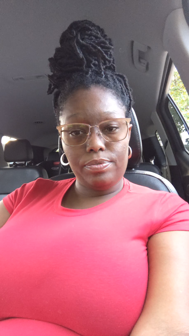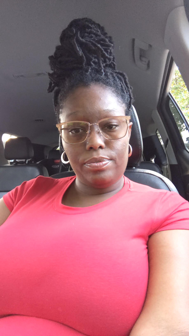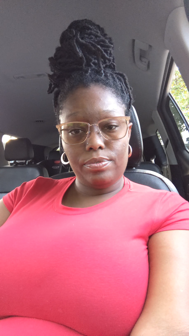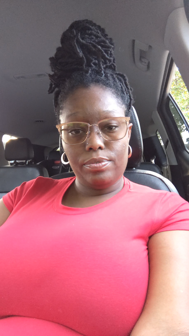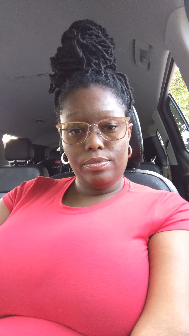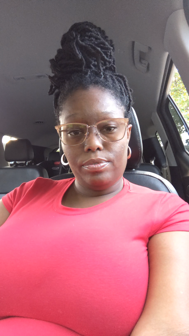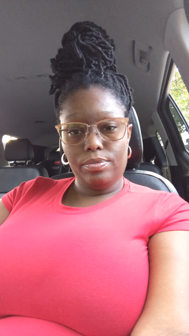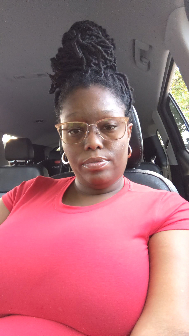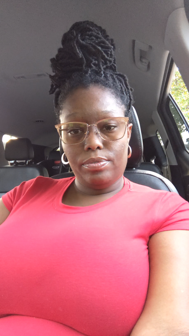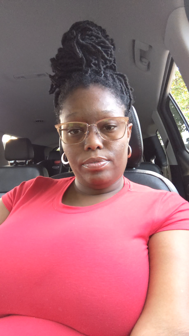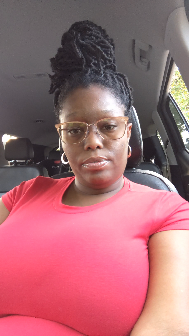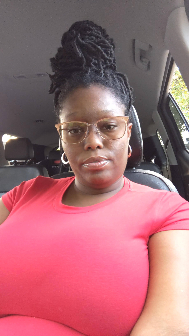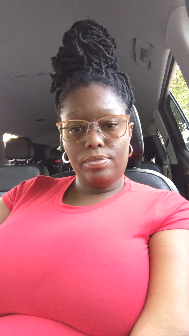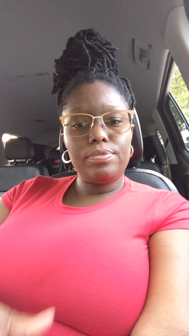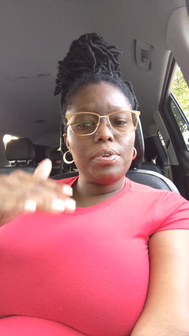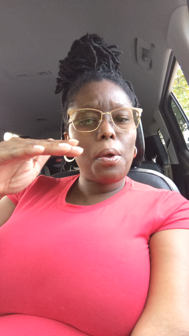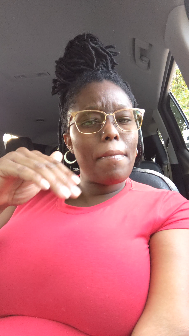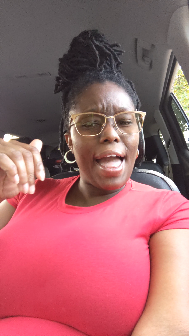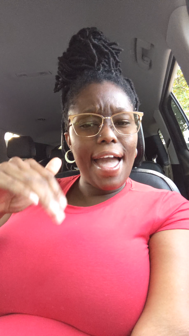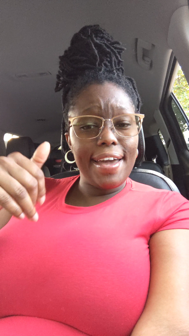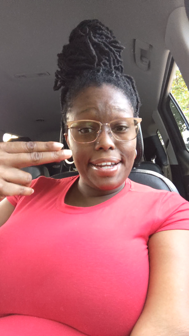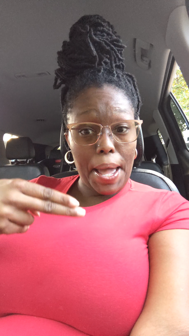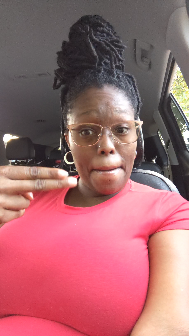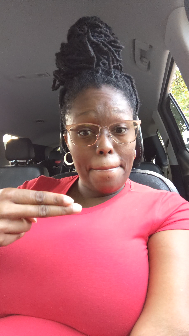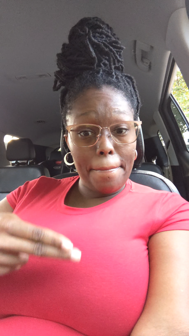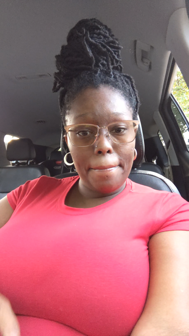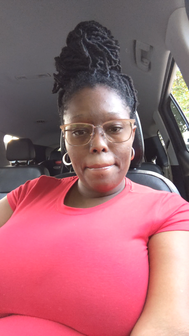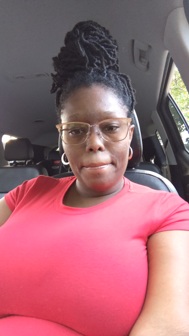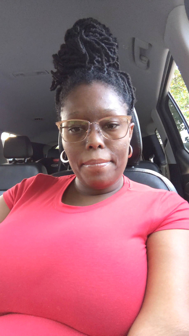pet's name